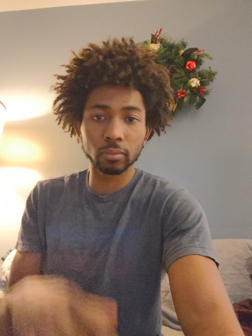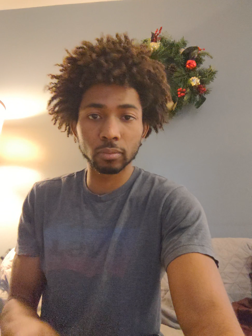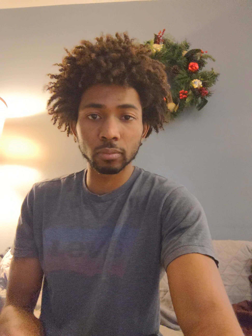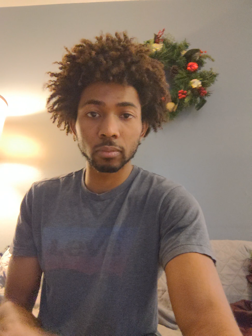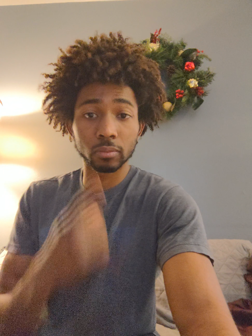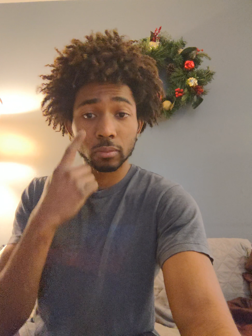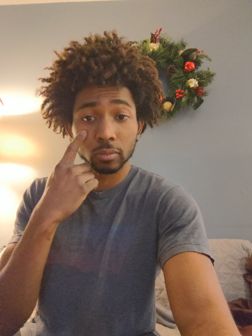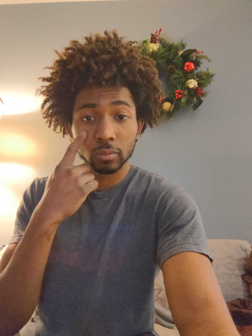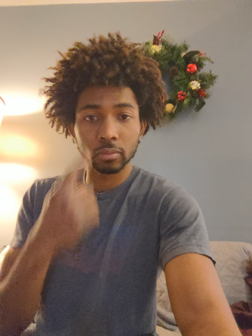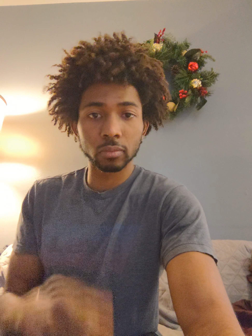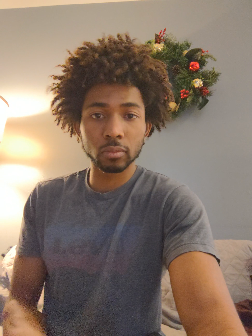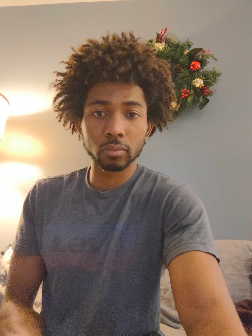eye